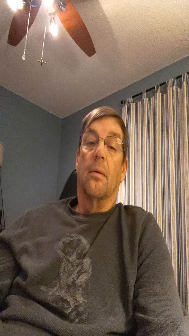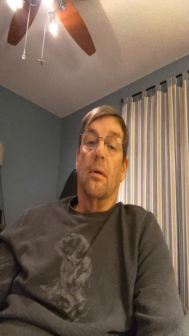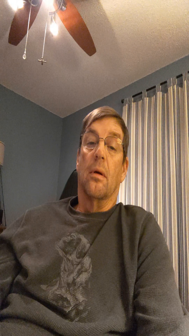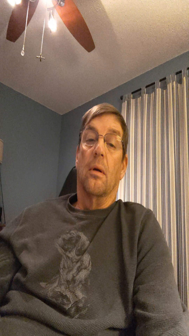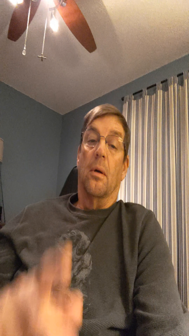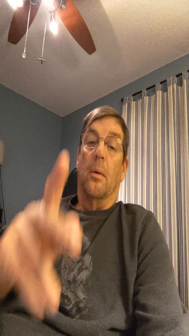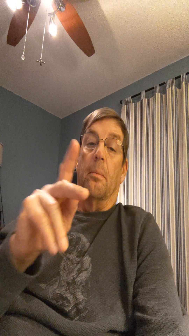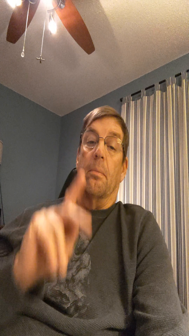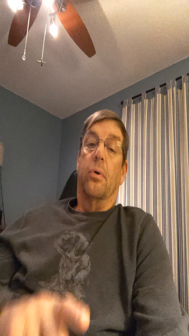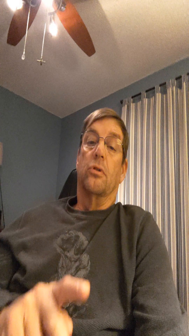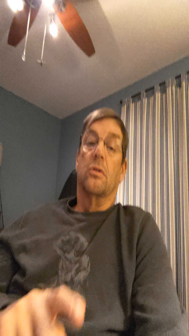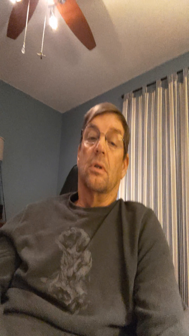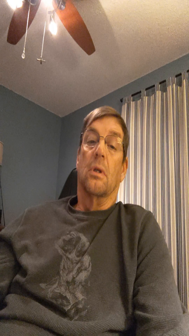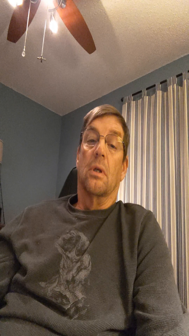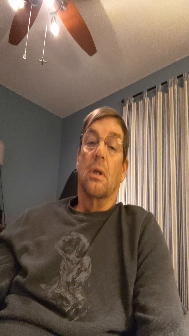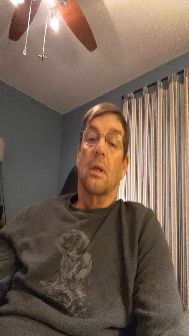person